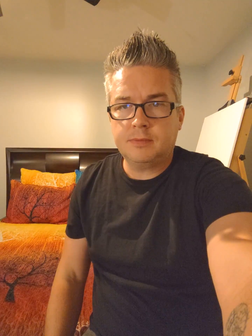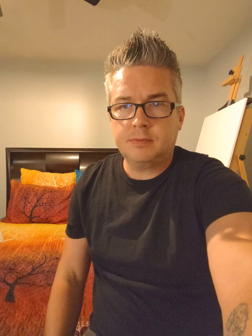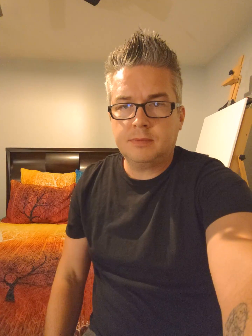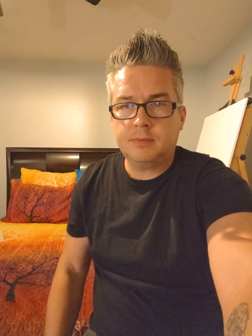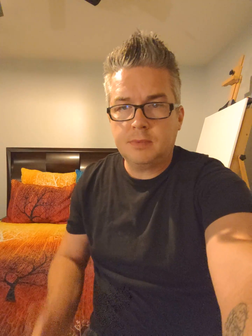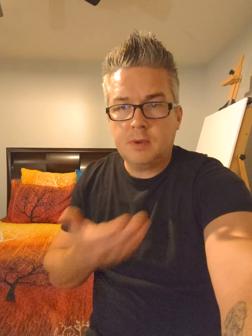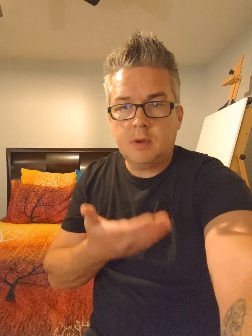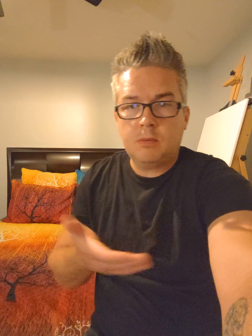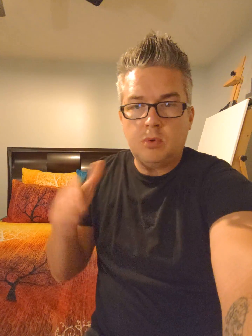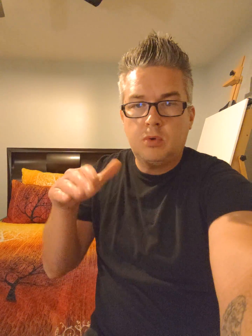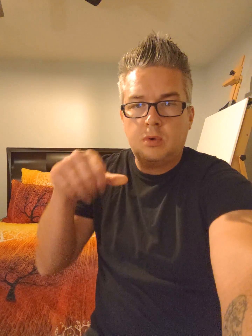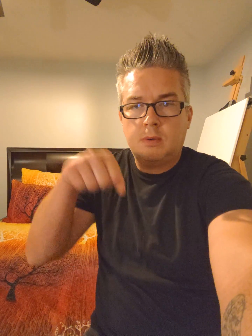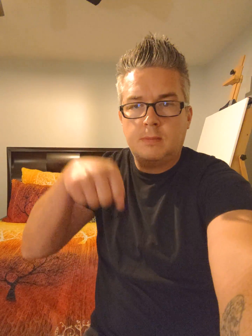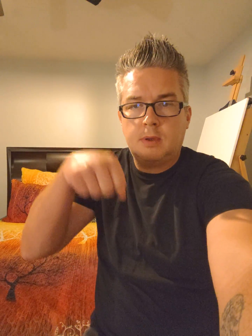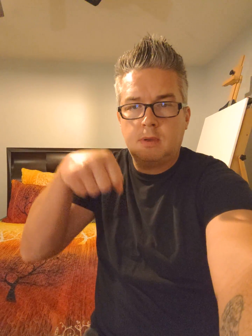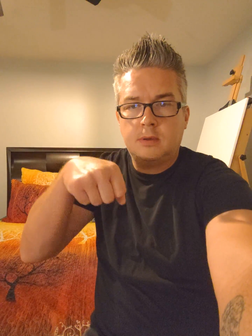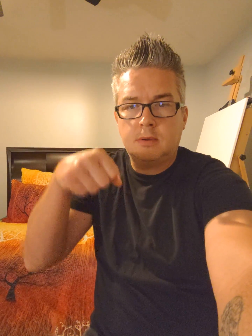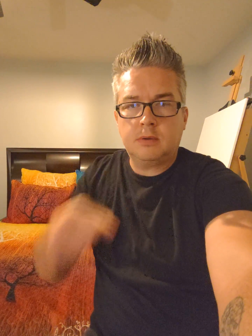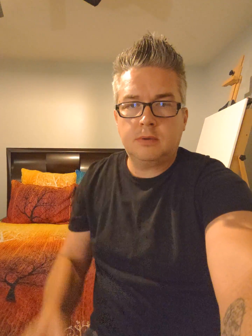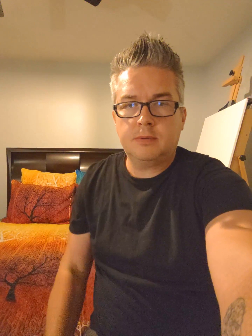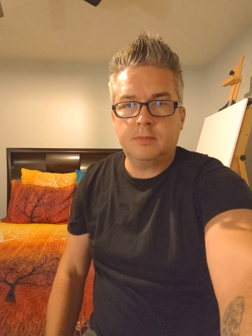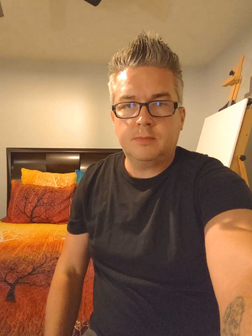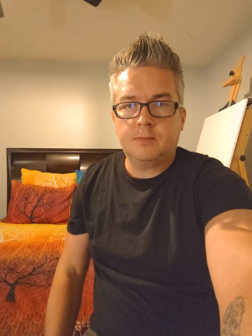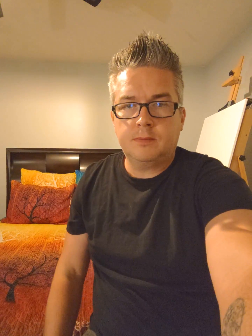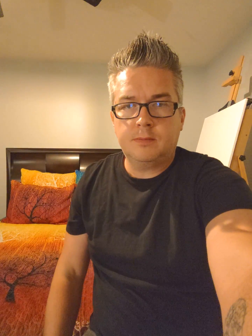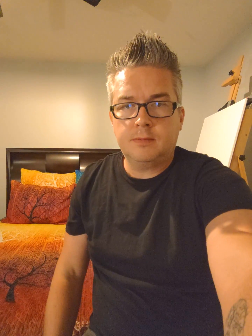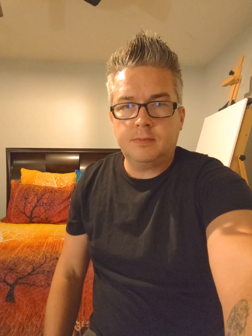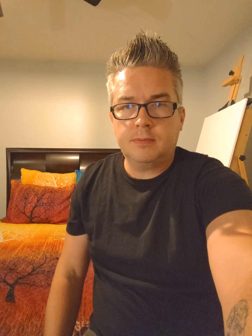basket